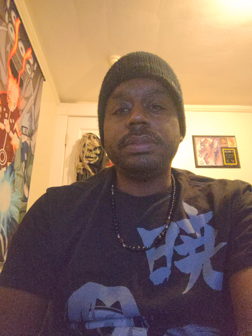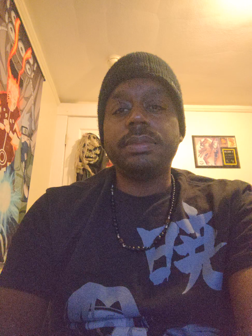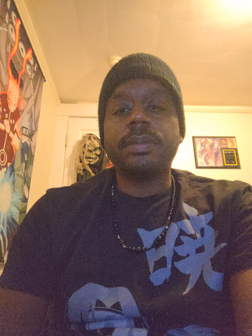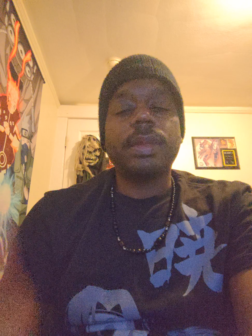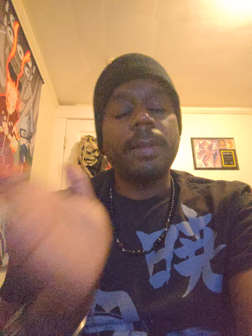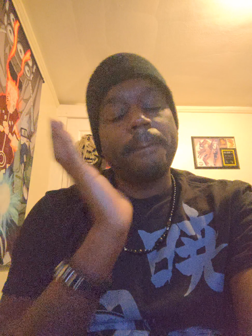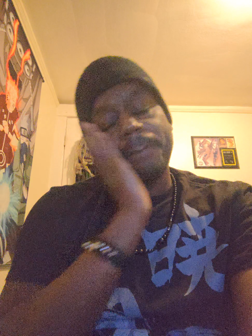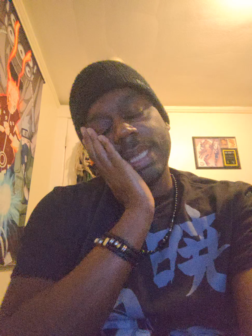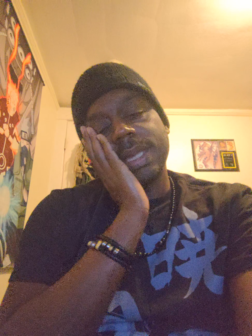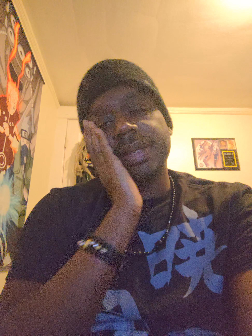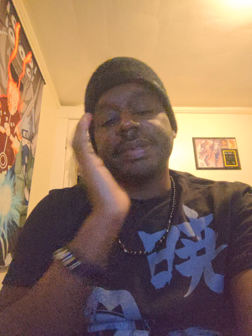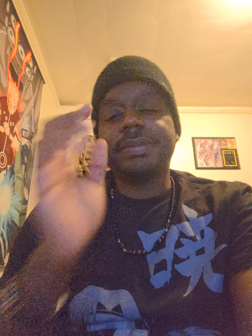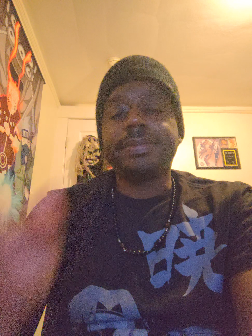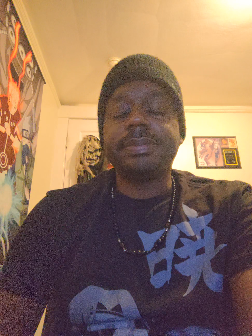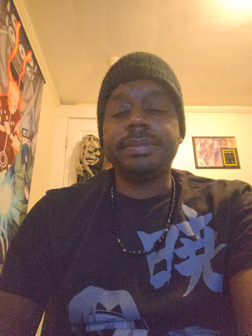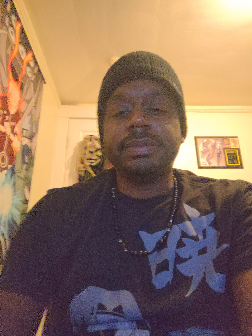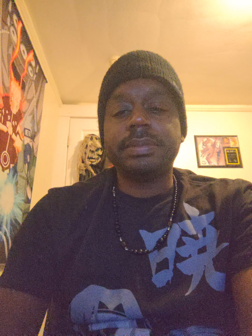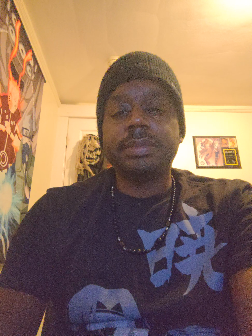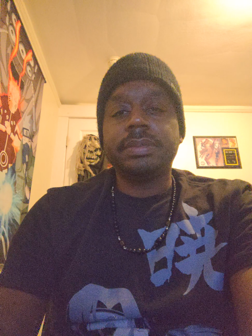bed